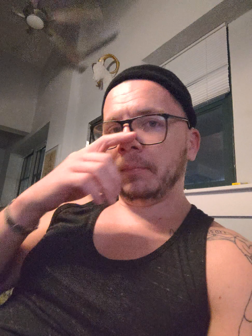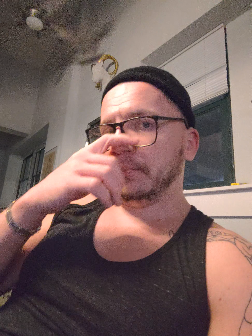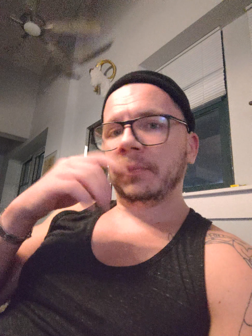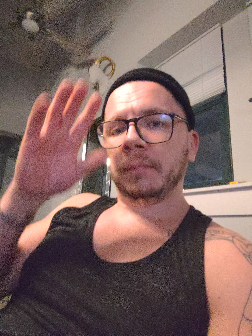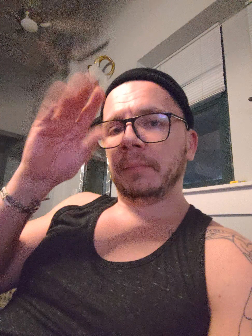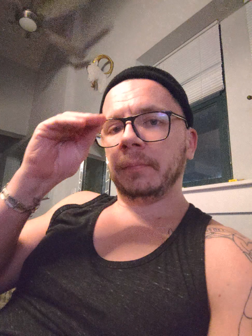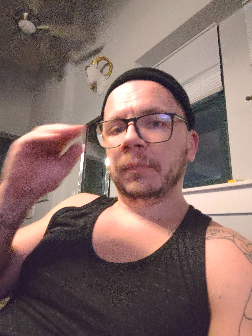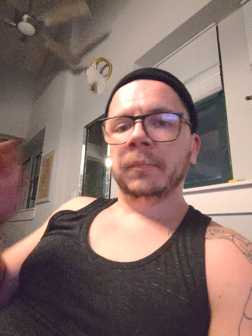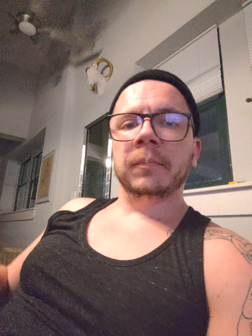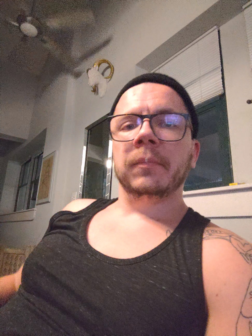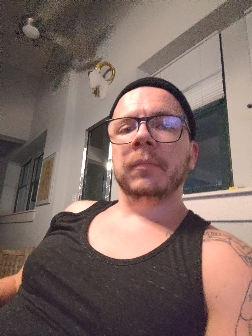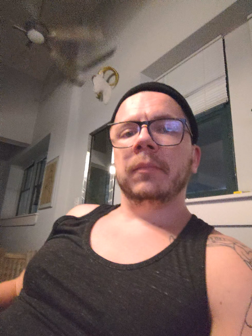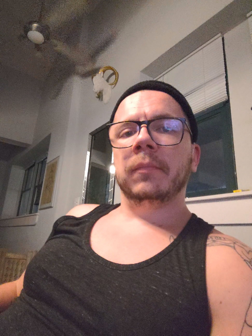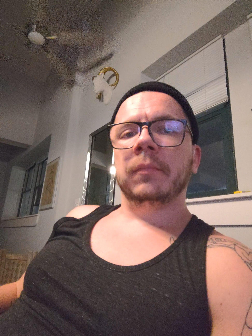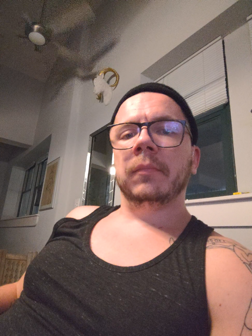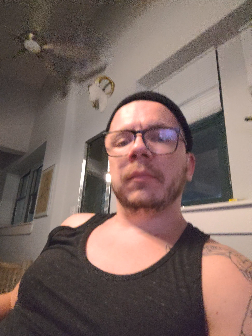boy